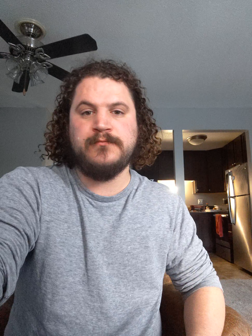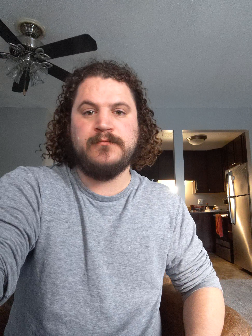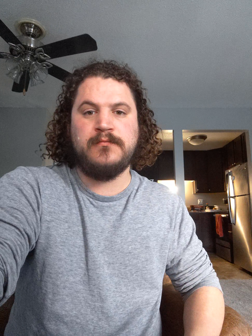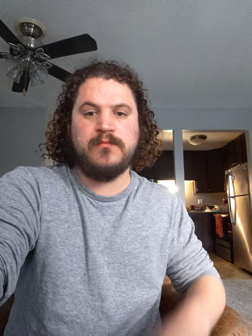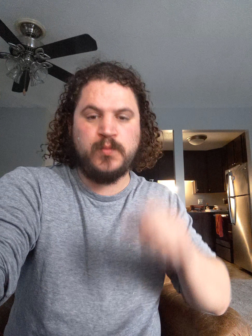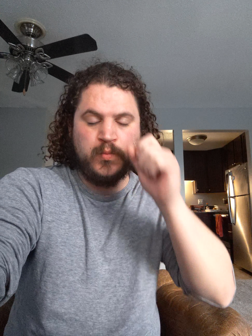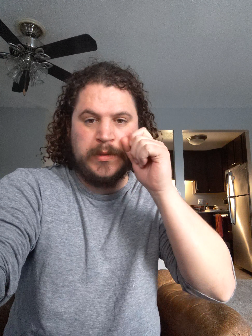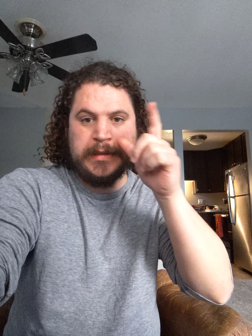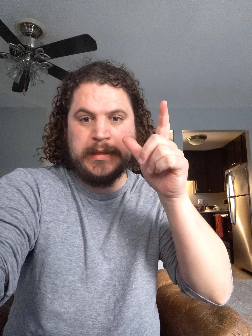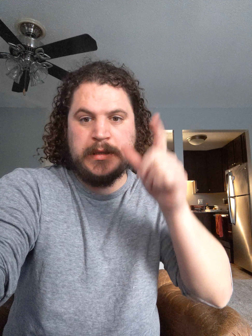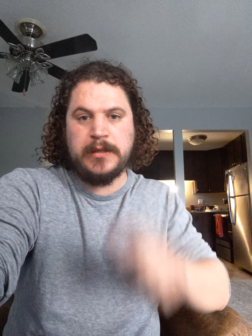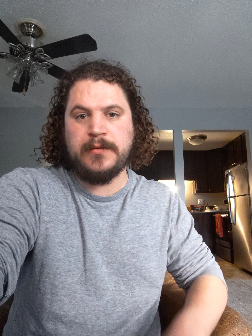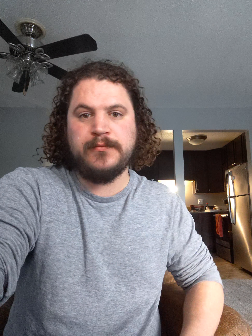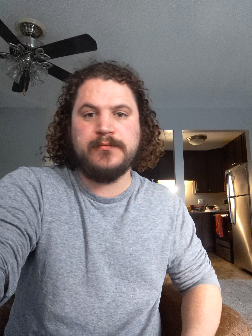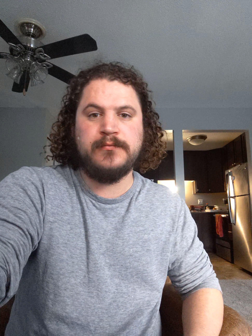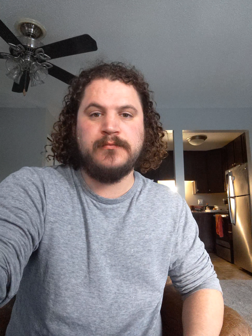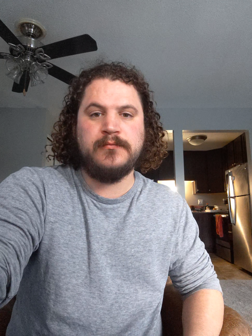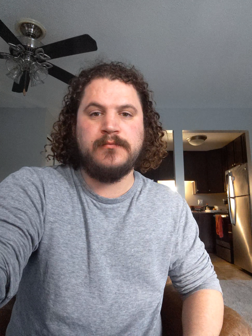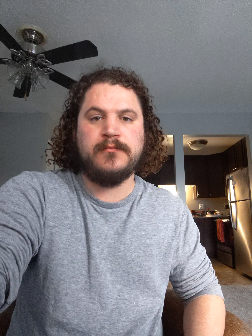awake